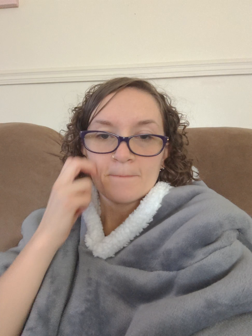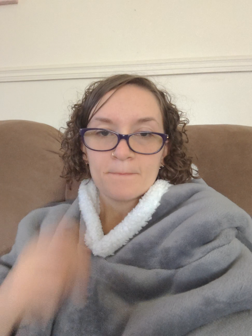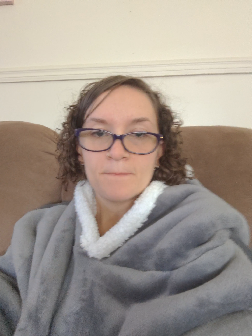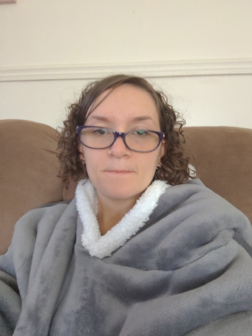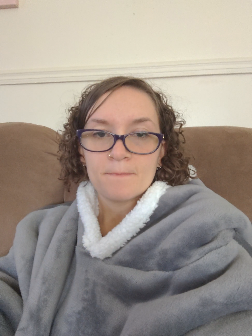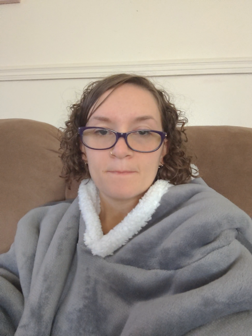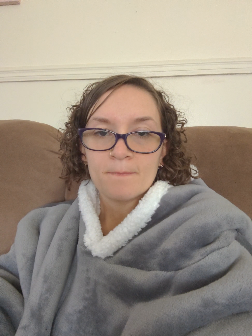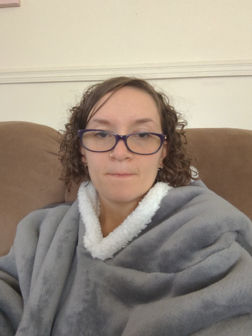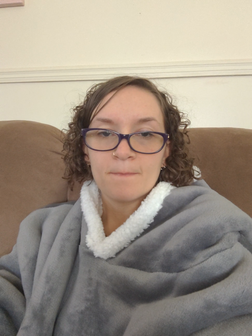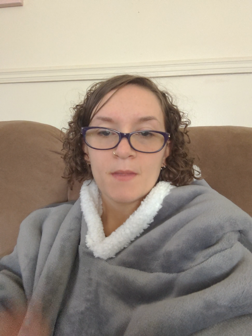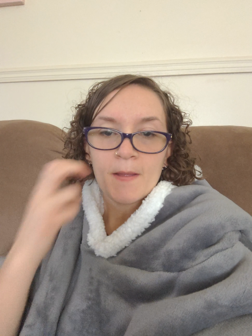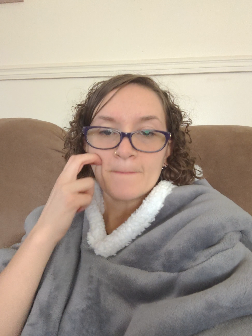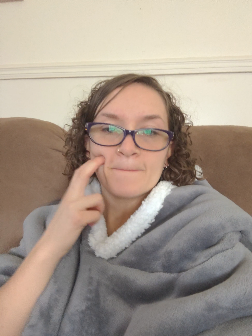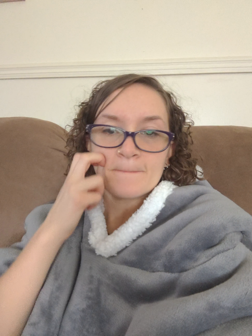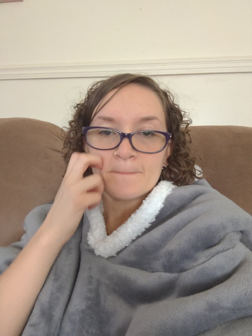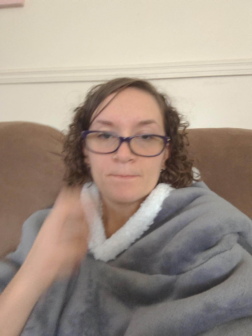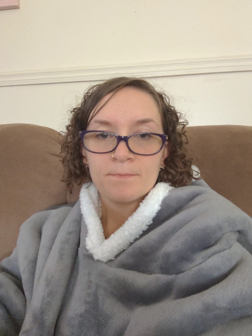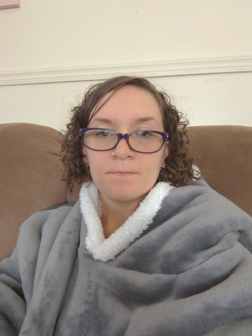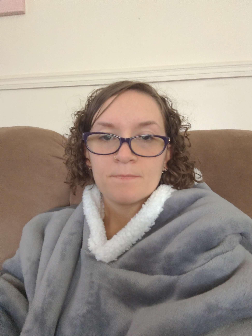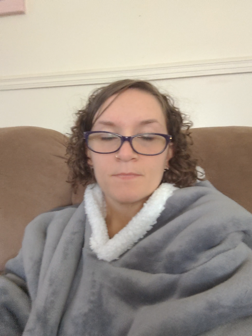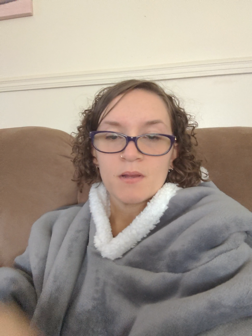gum